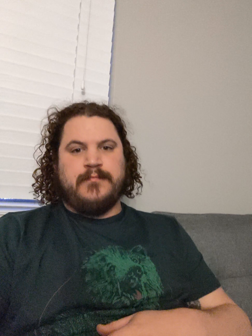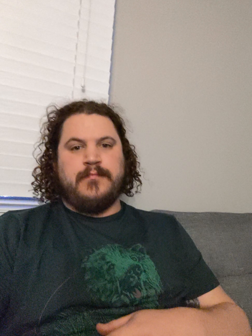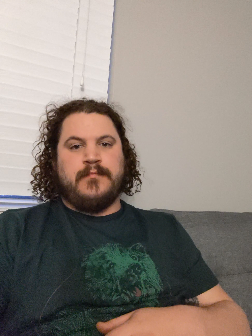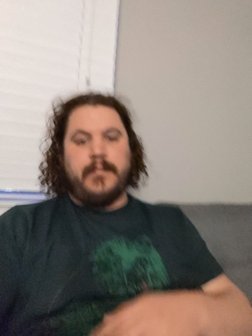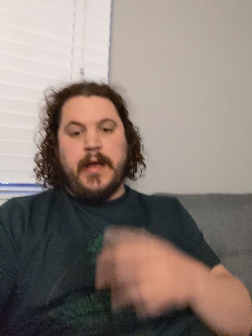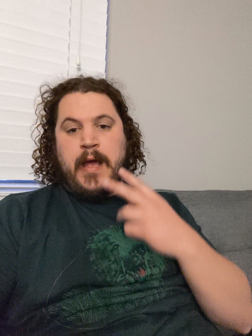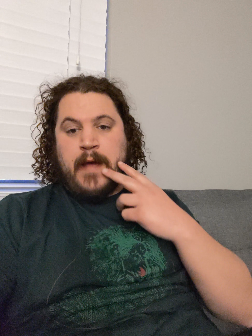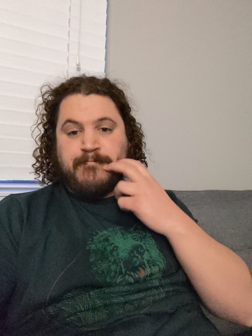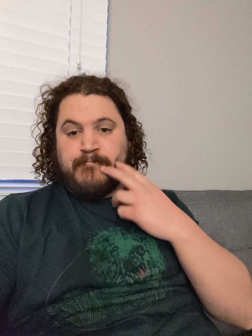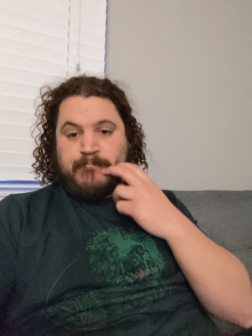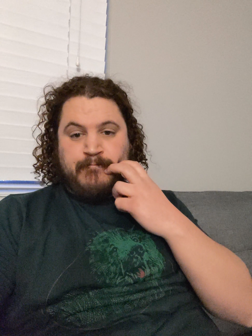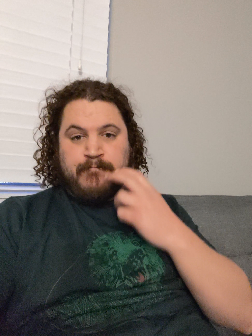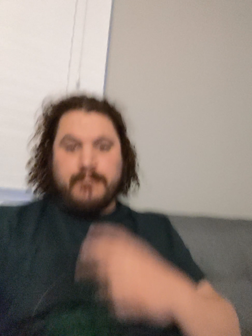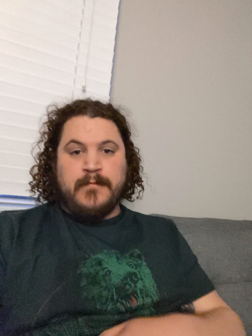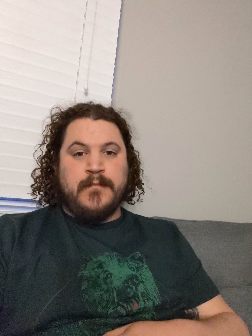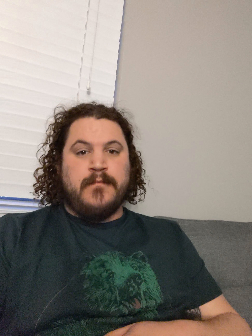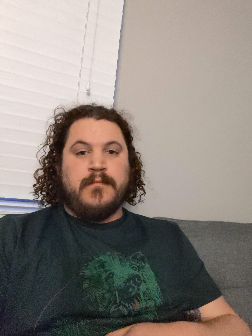gum